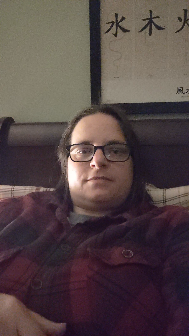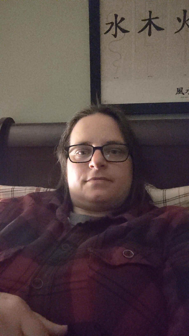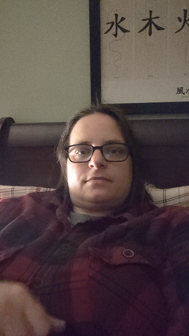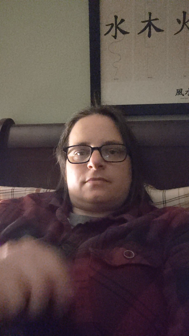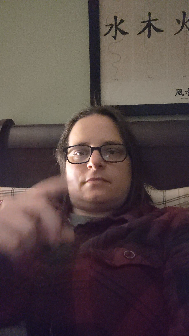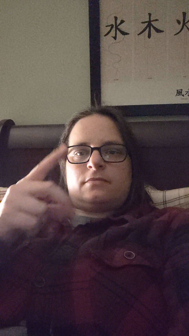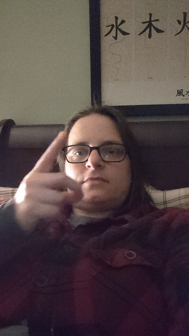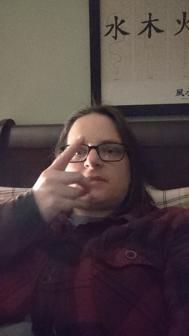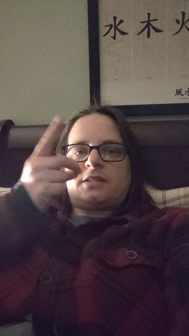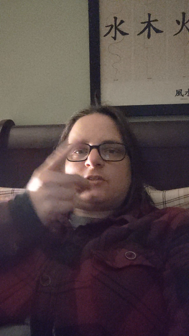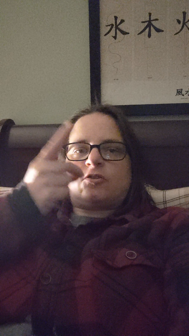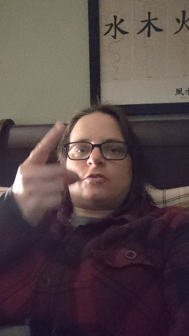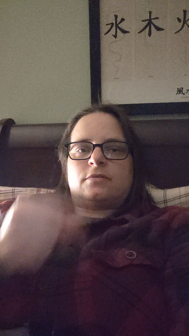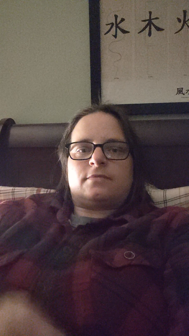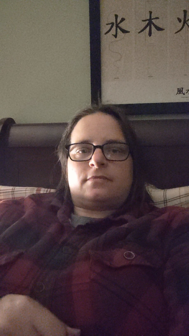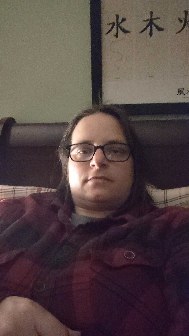dinner